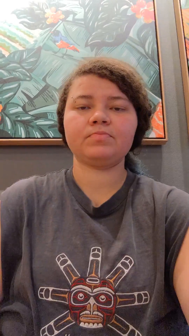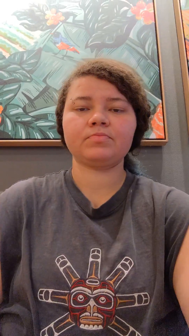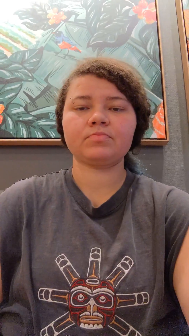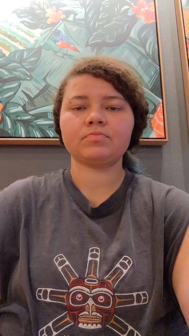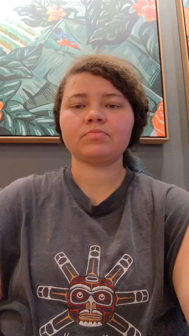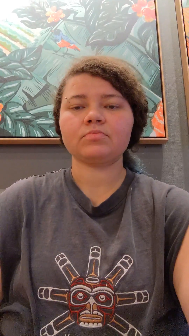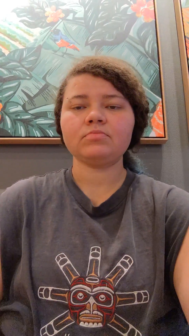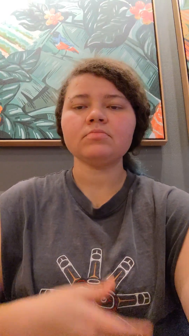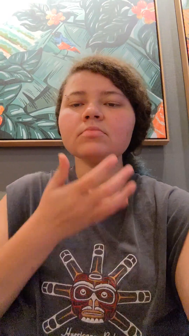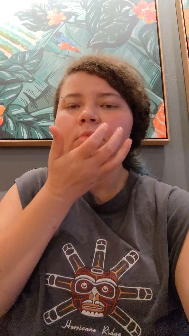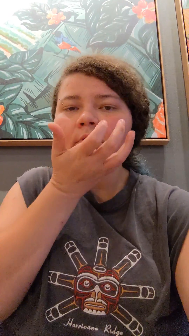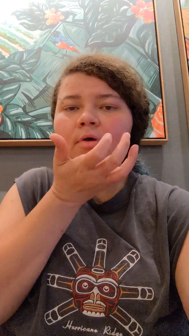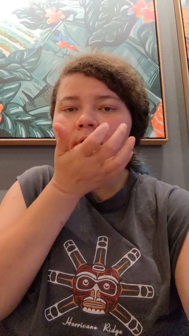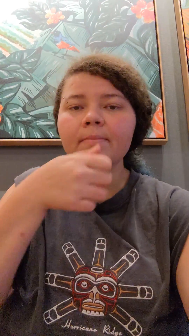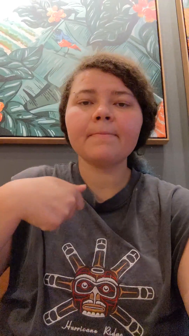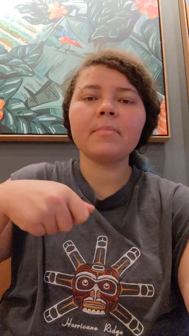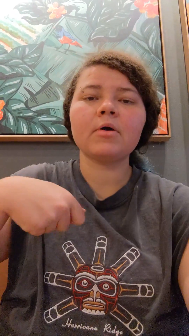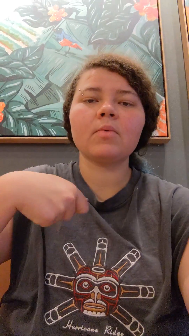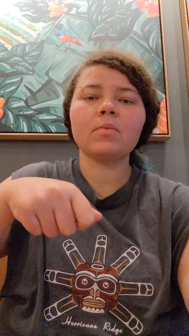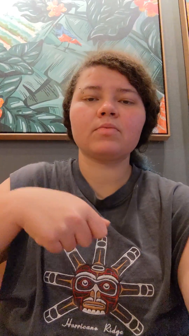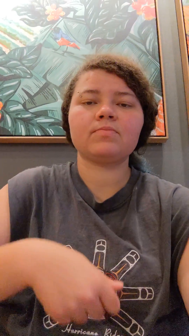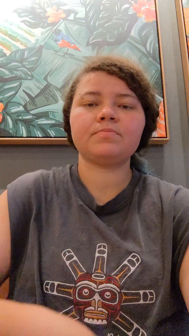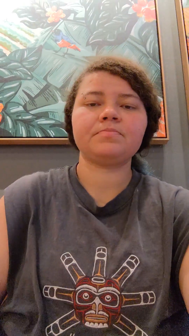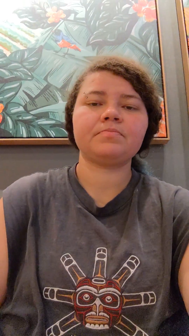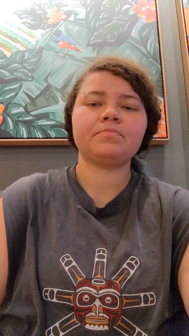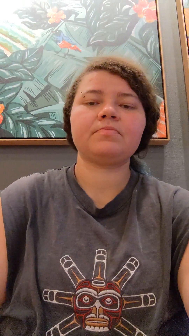lawn mower